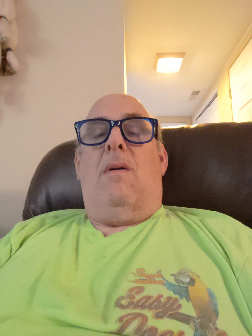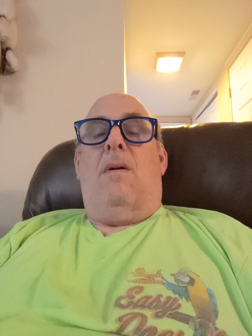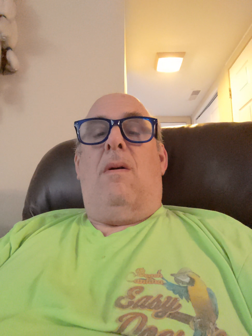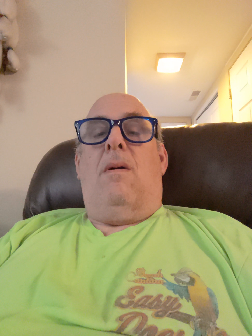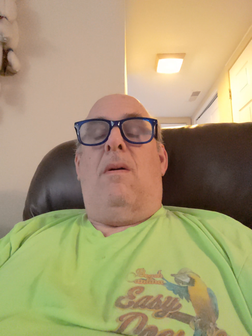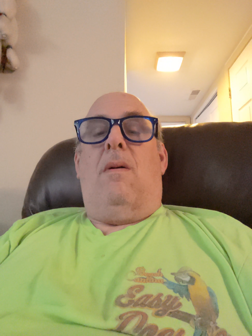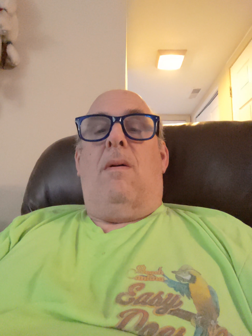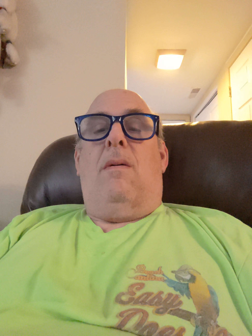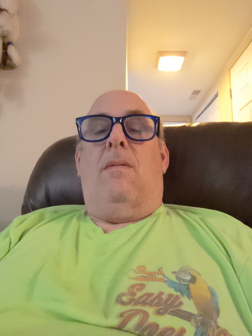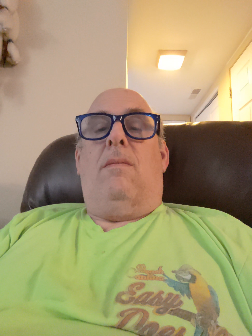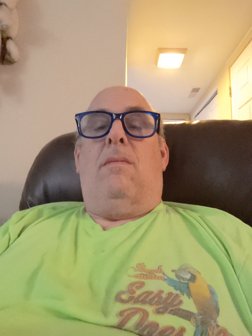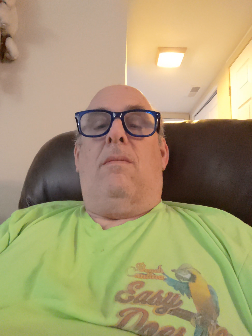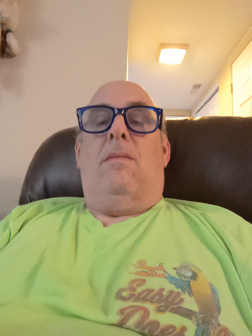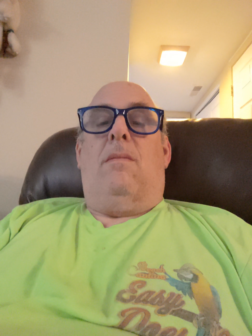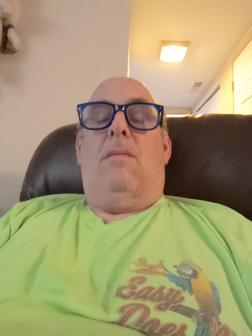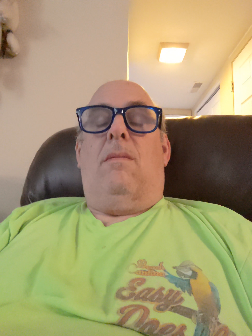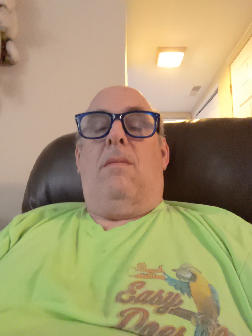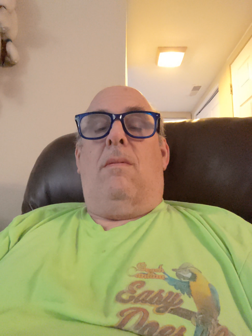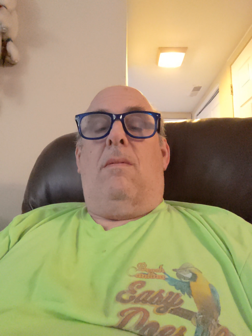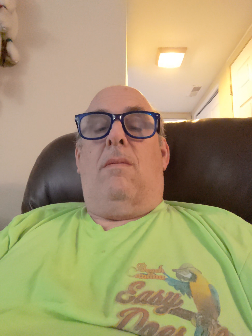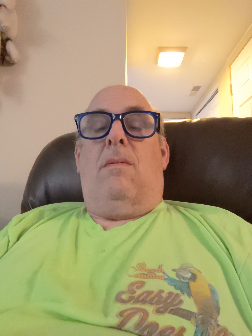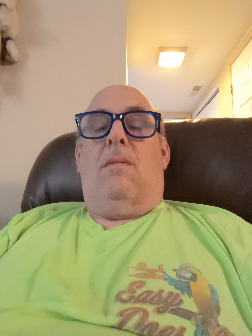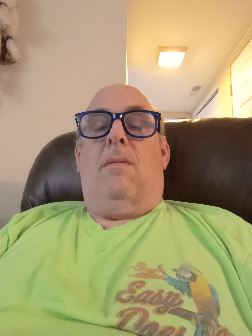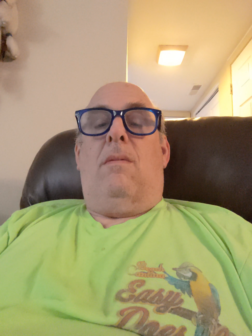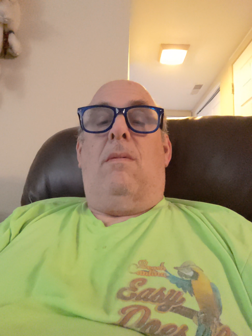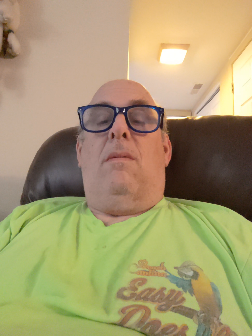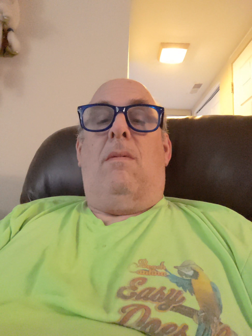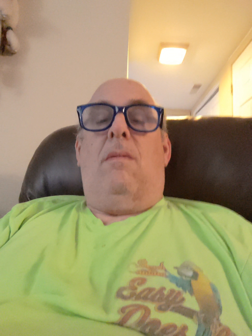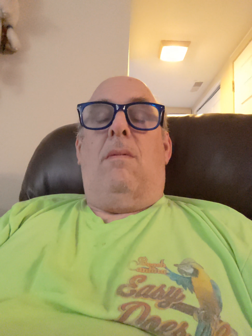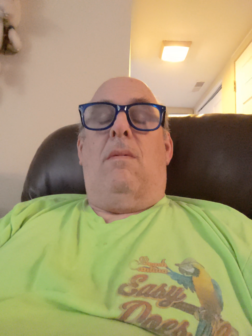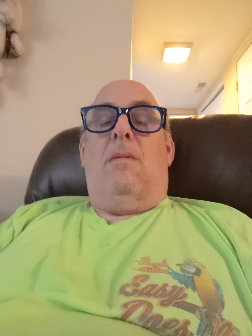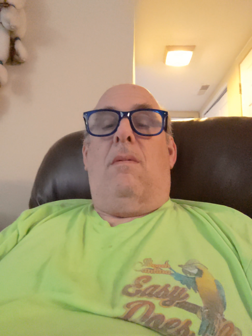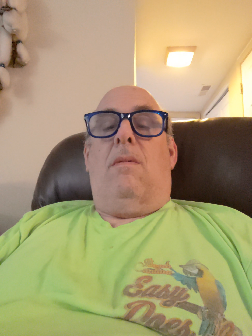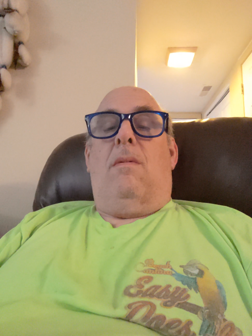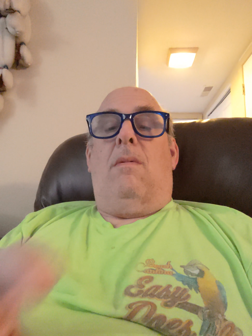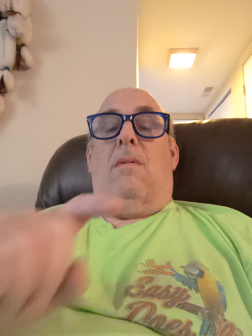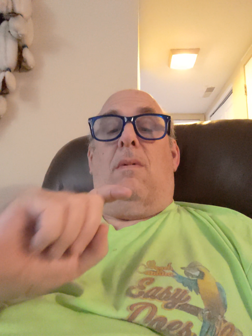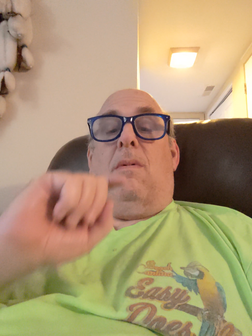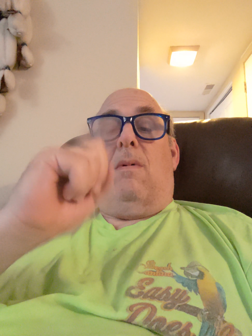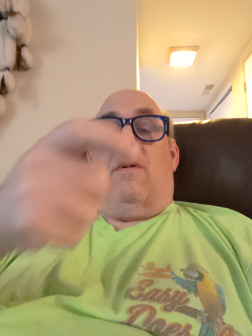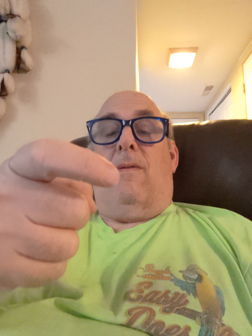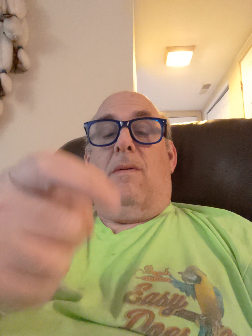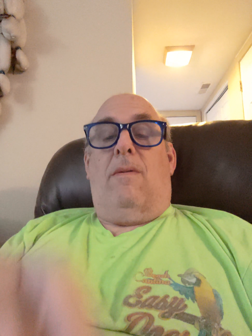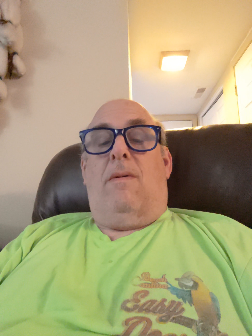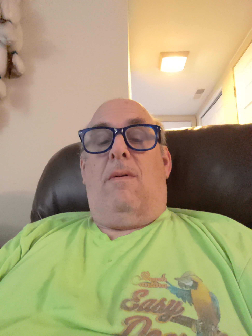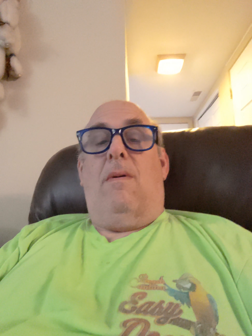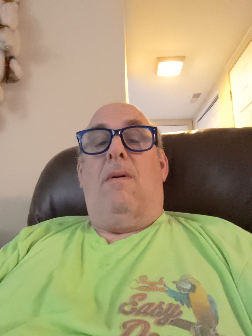gift